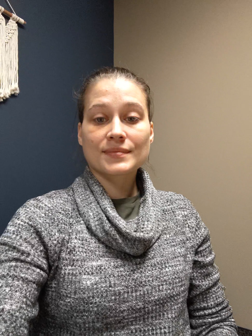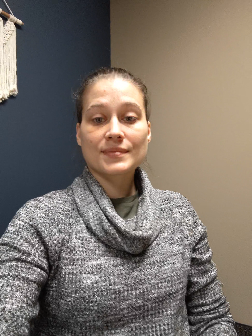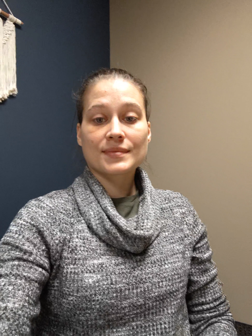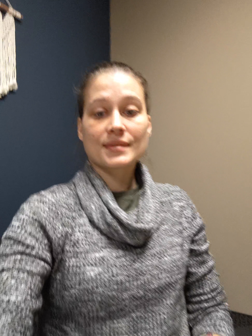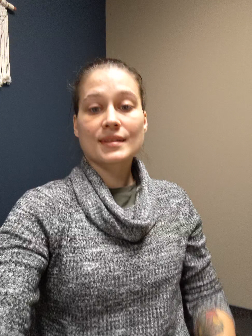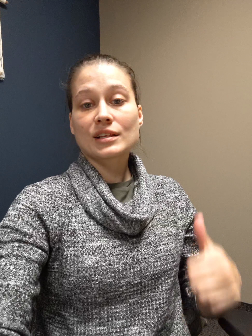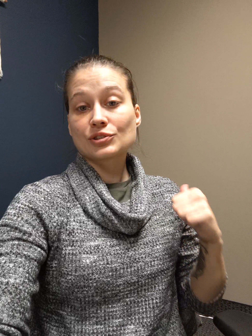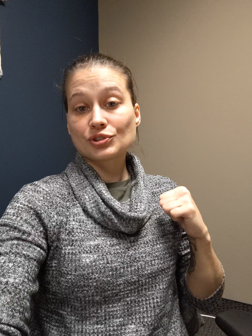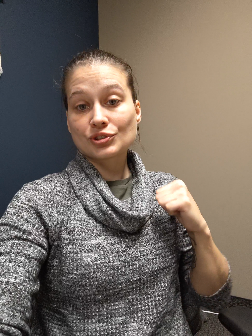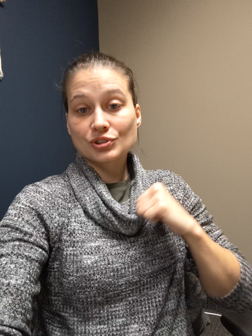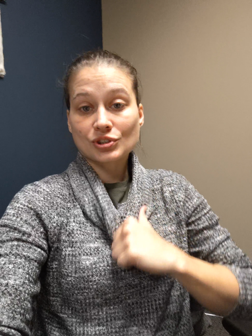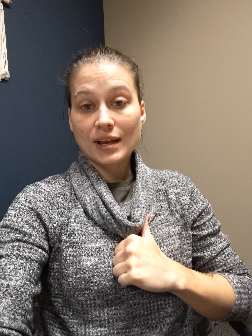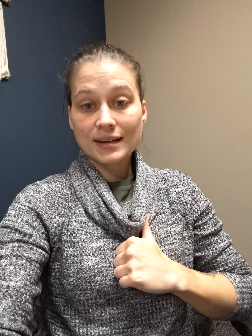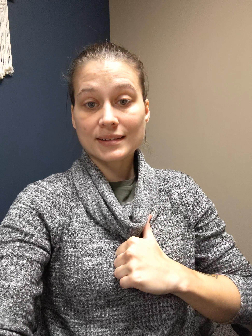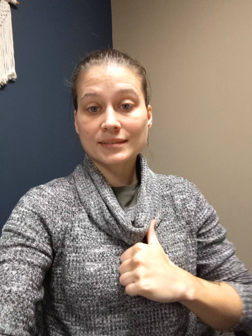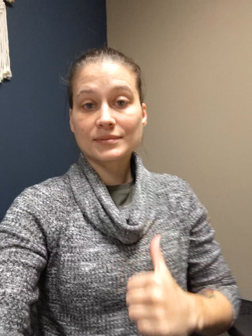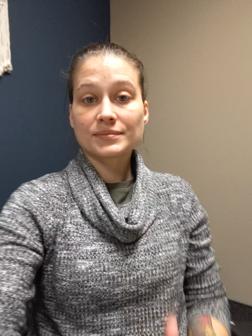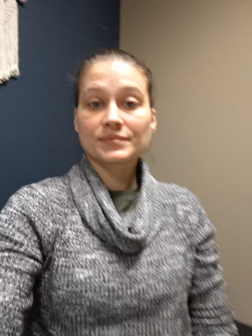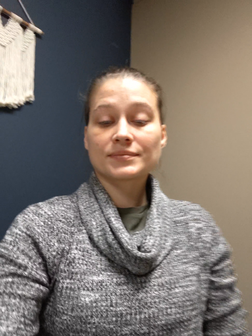jacket